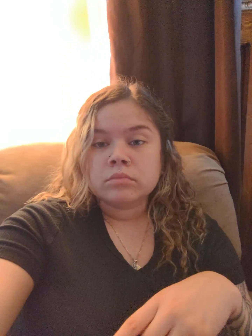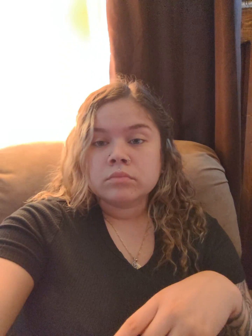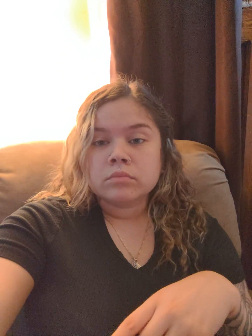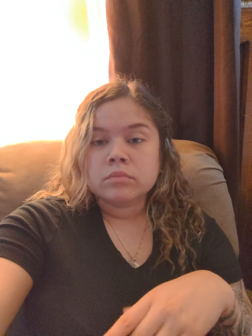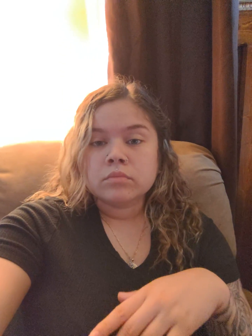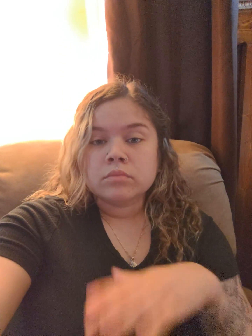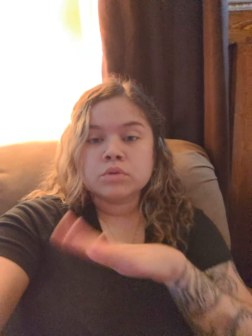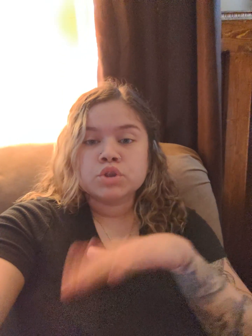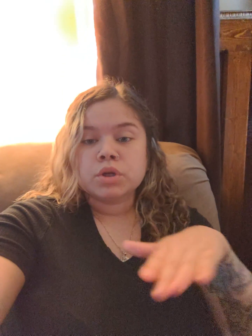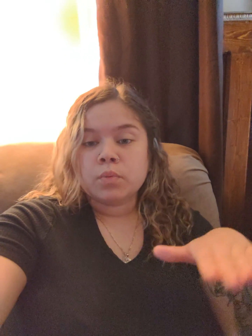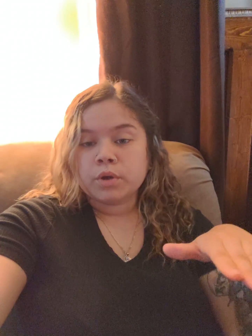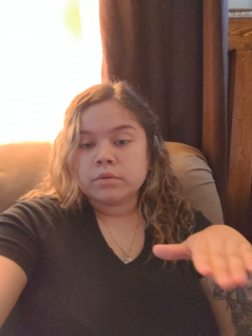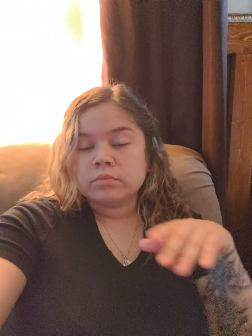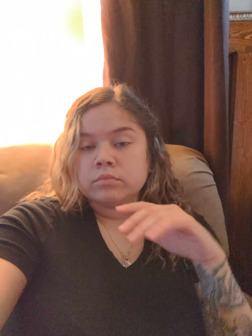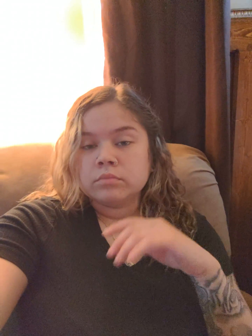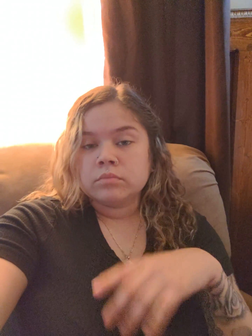children